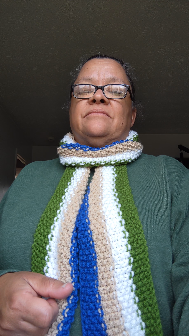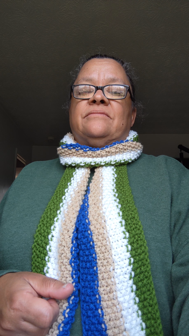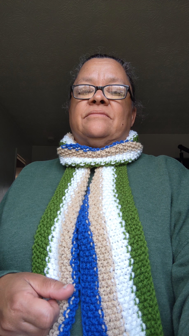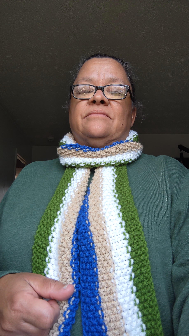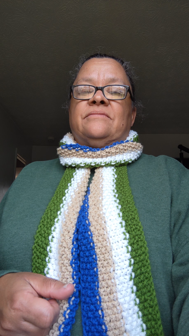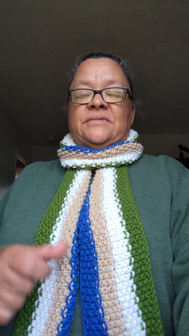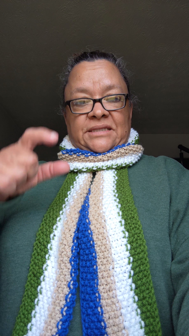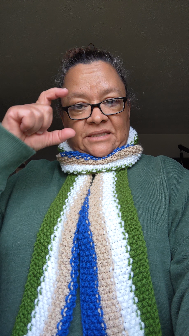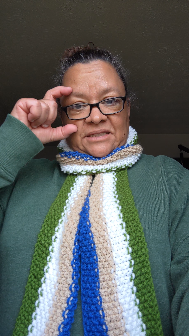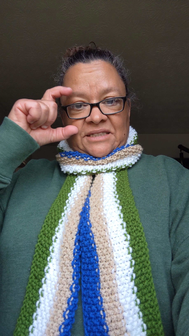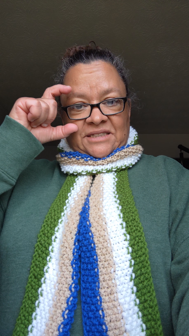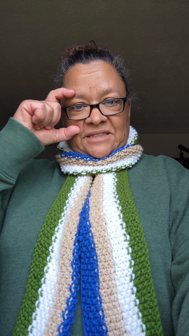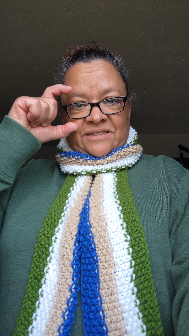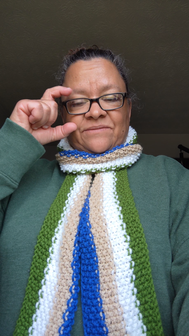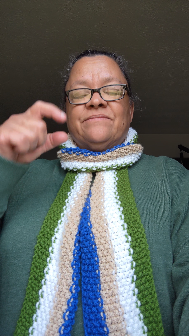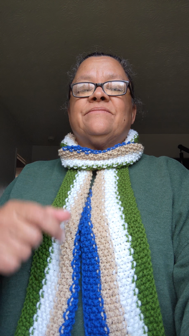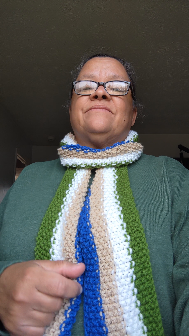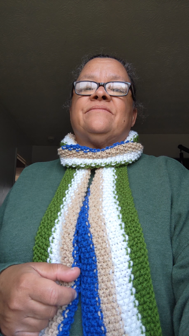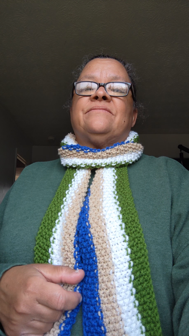glasses